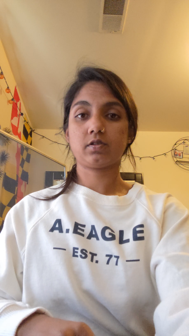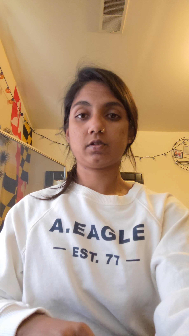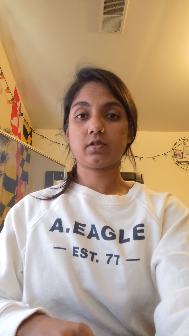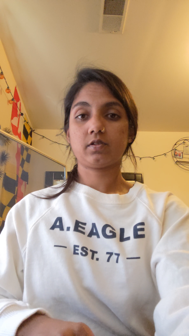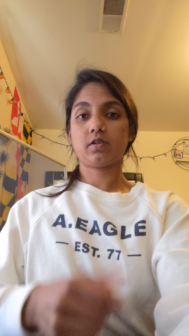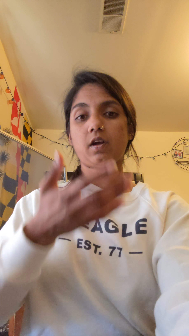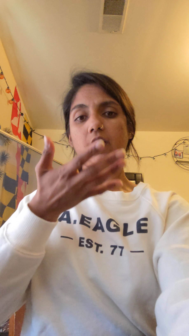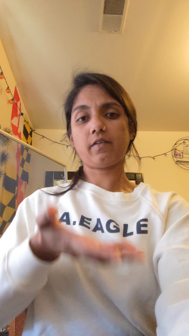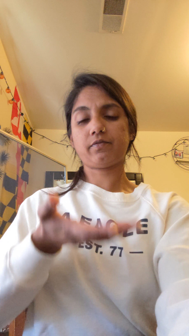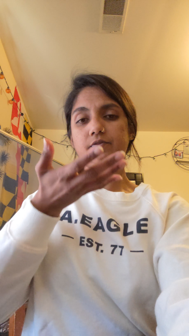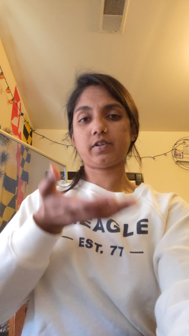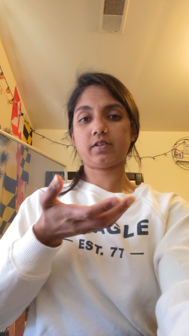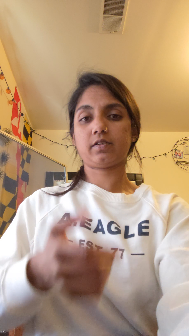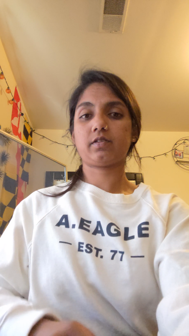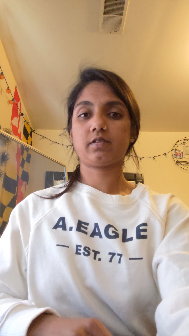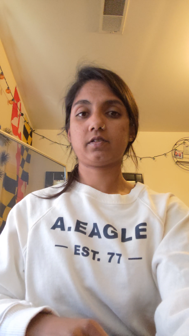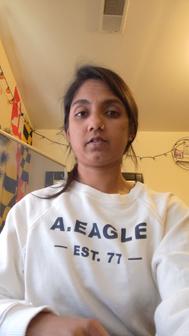heavy